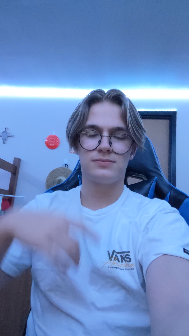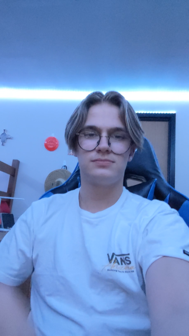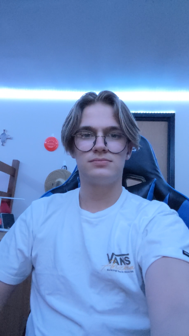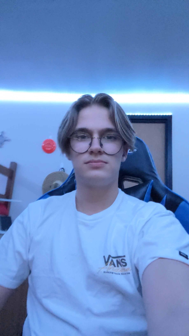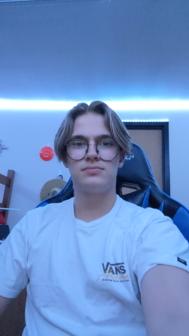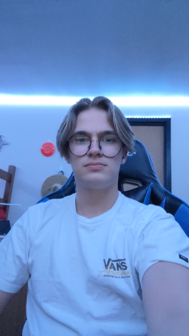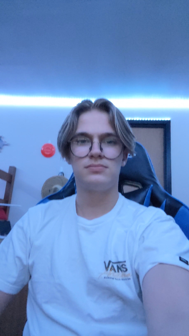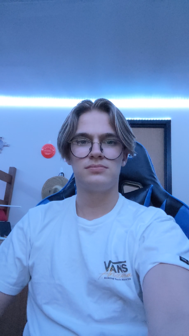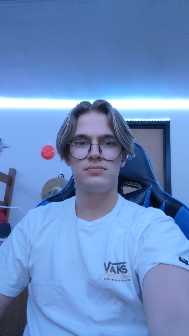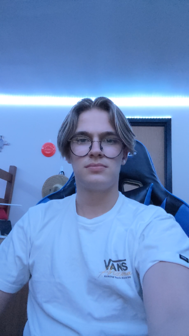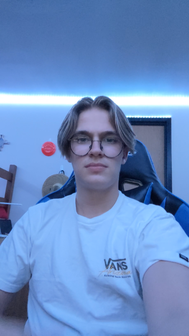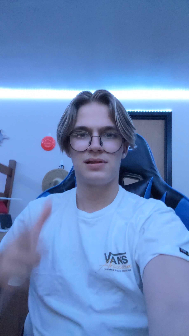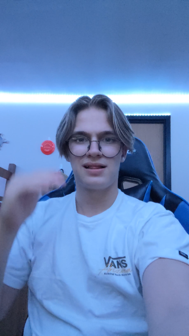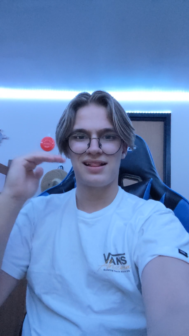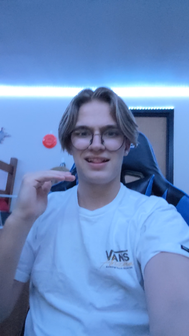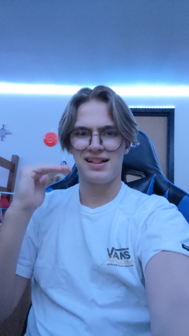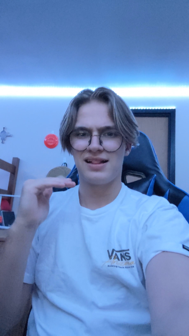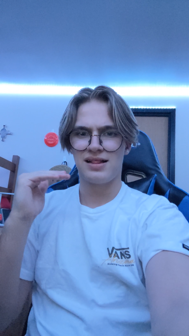little